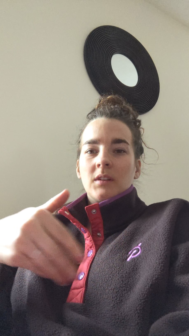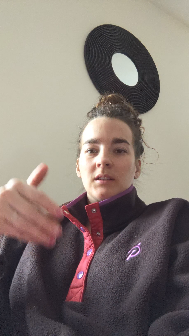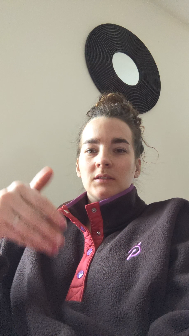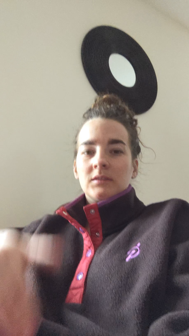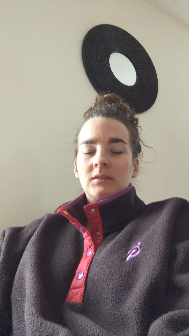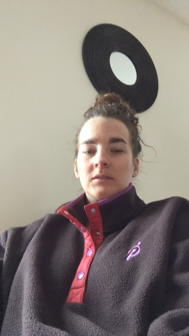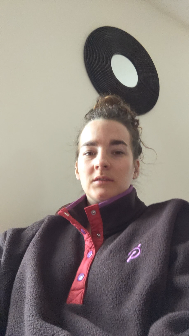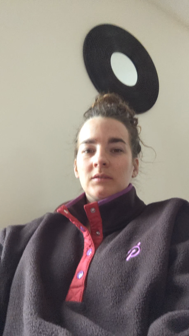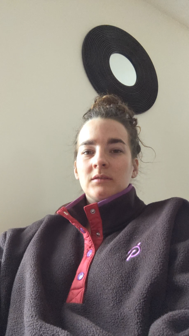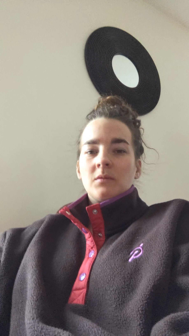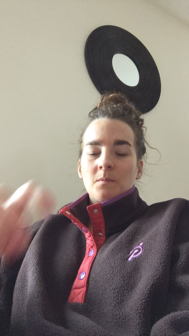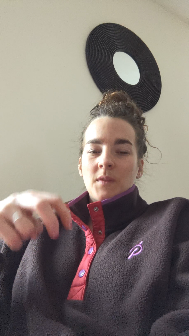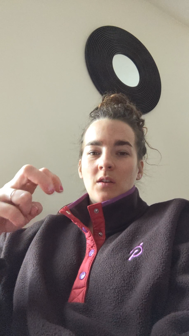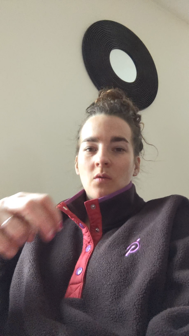potato